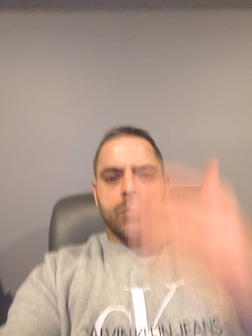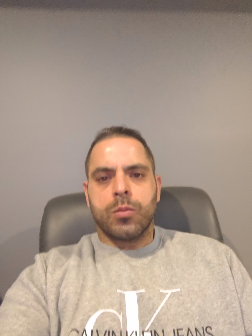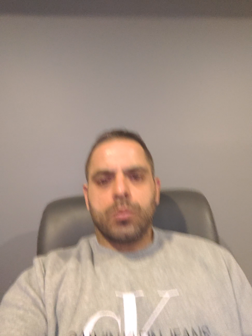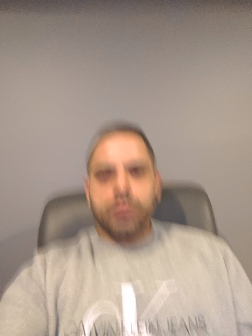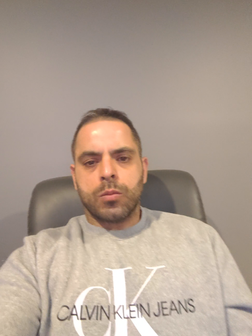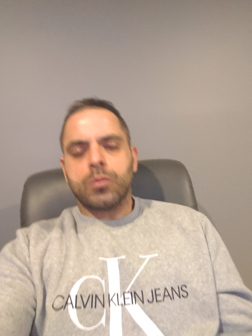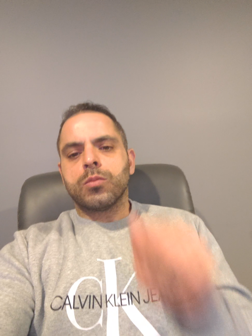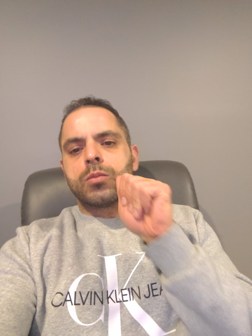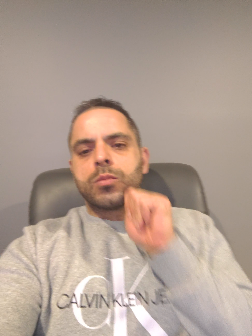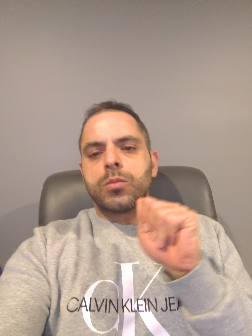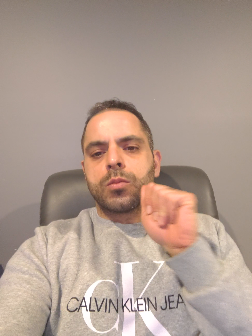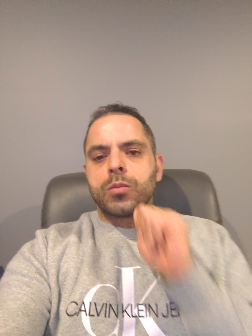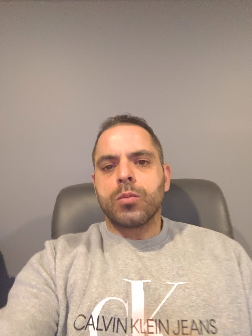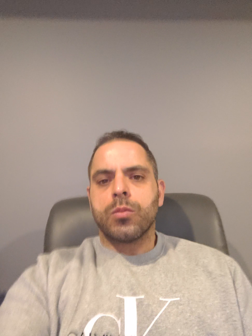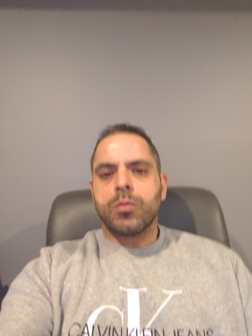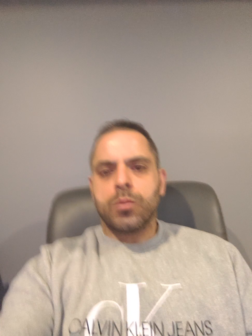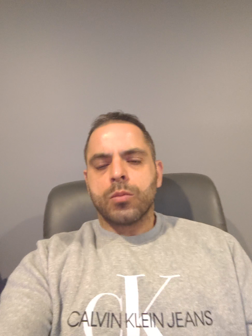aunt